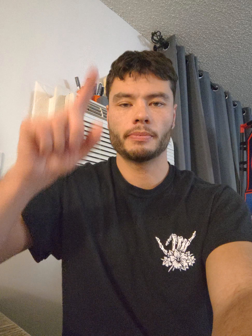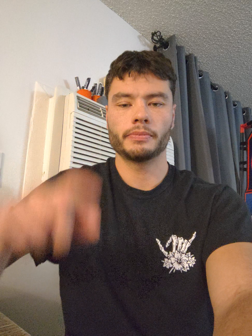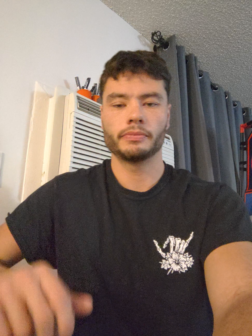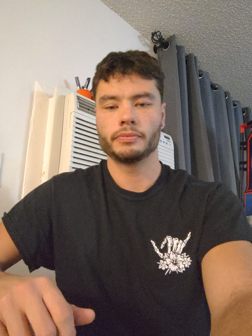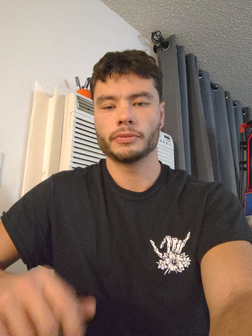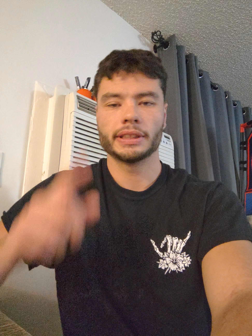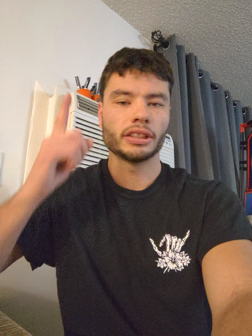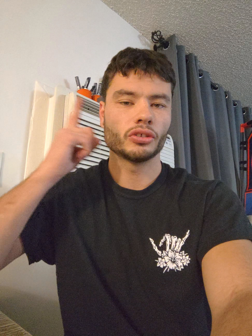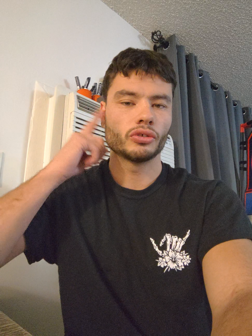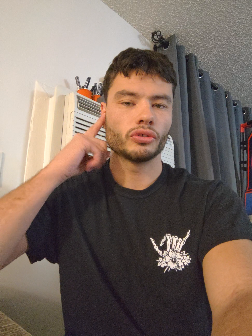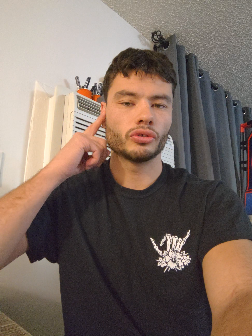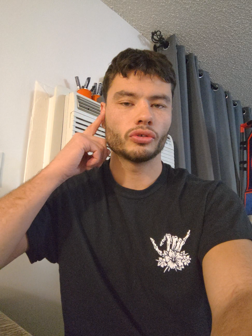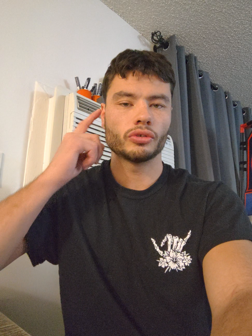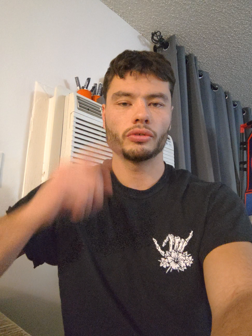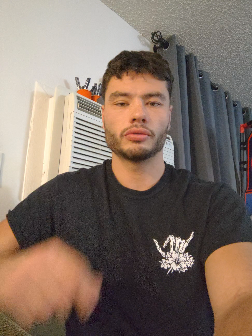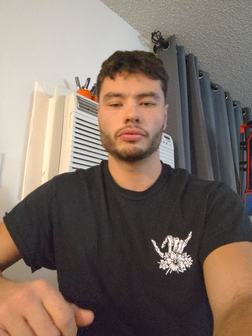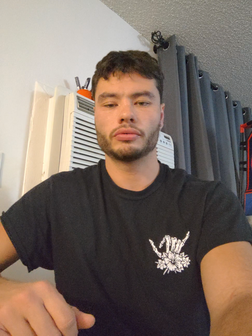ear